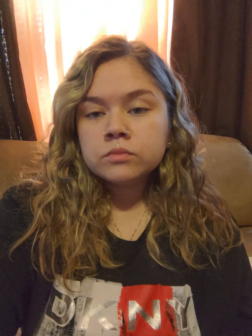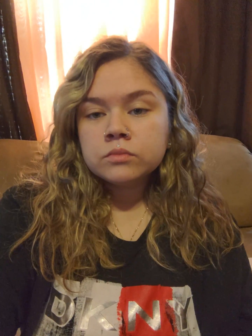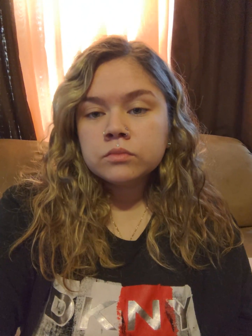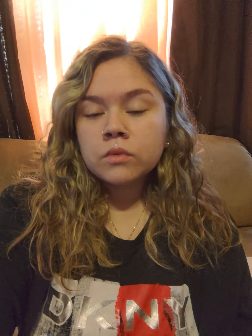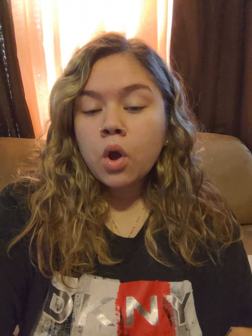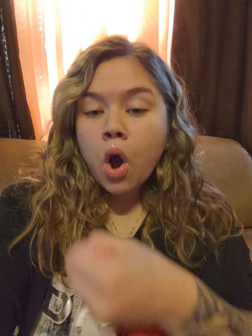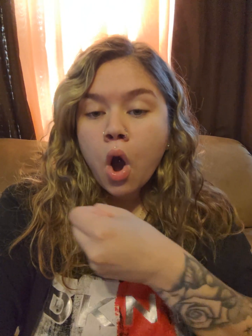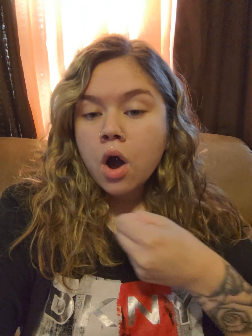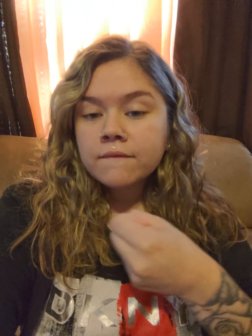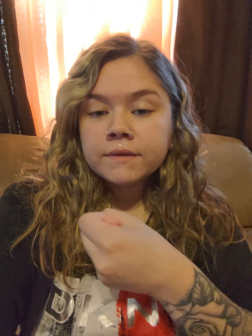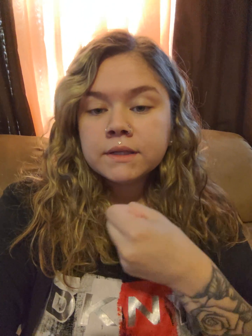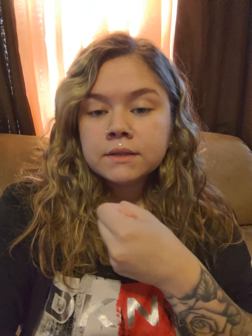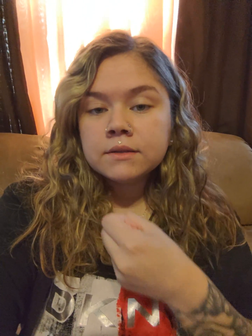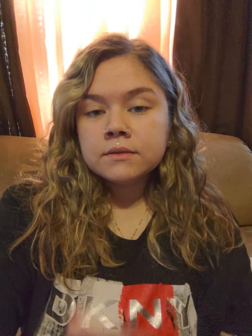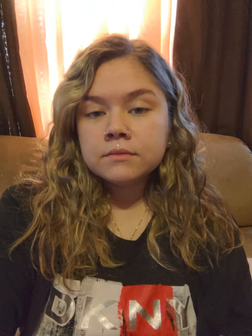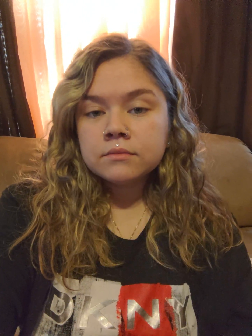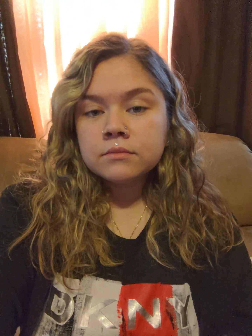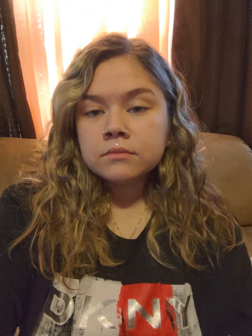coffee